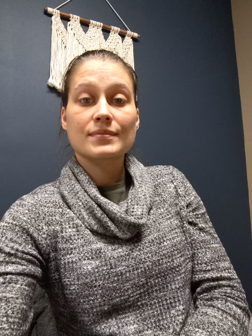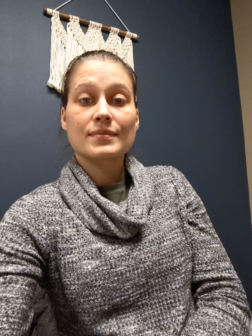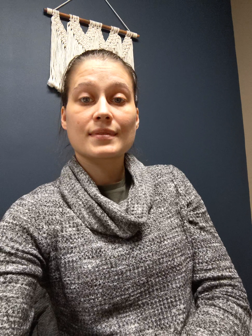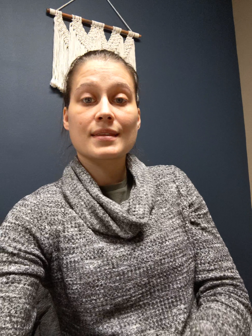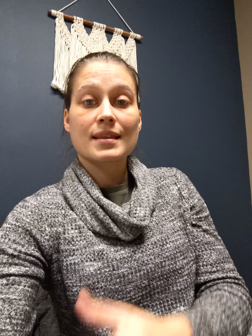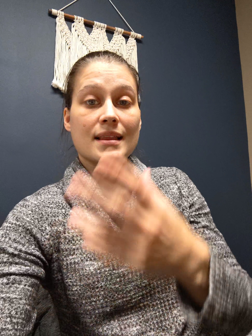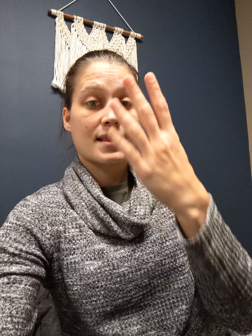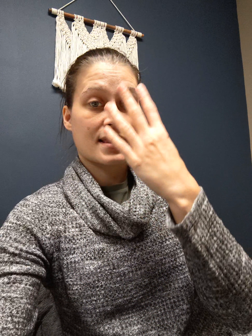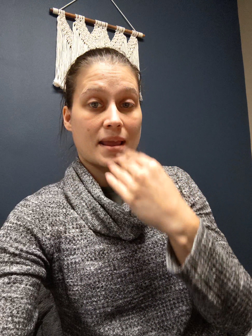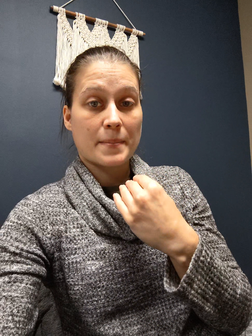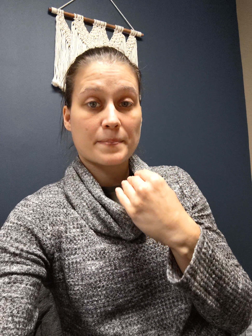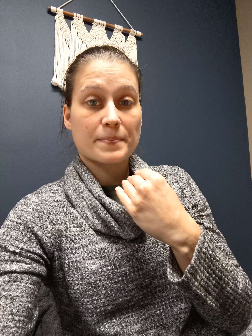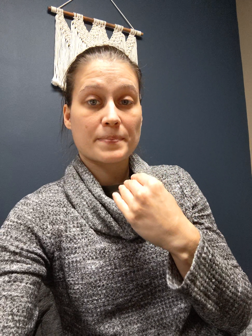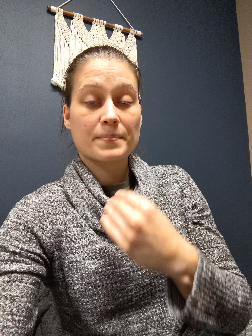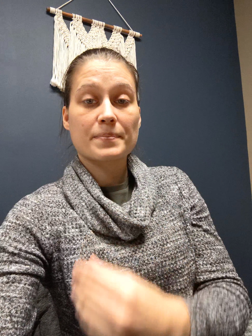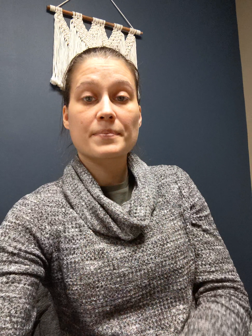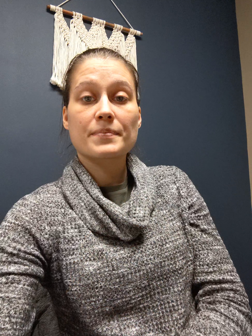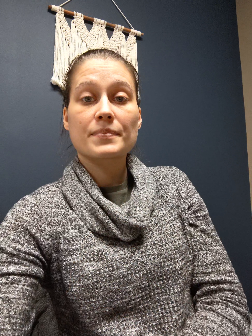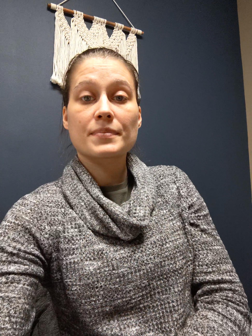nap